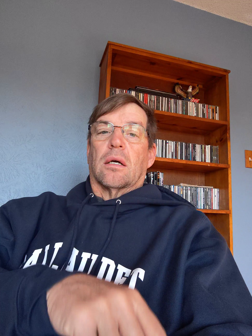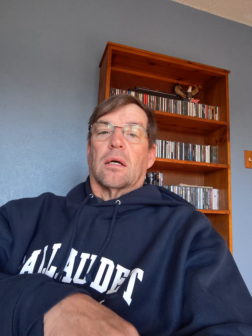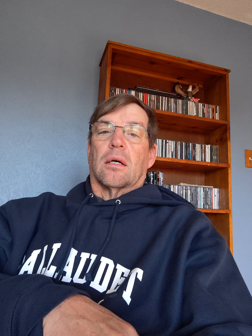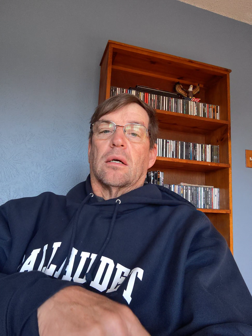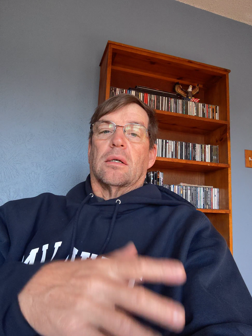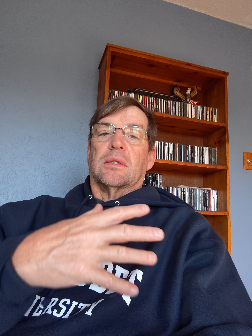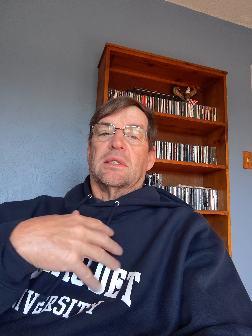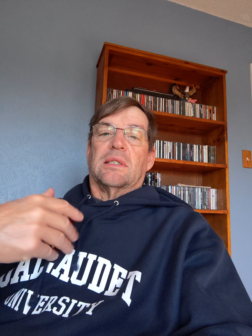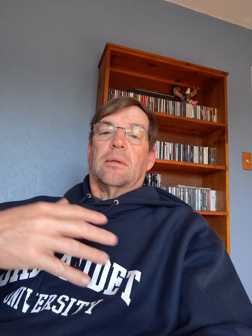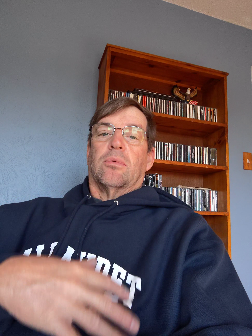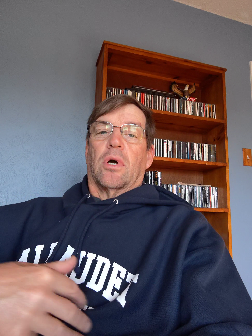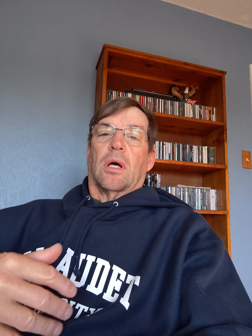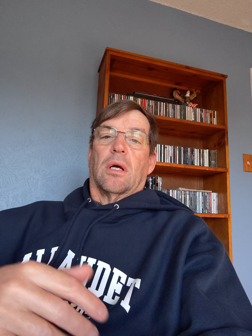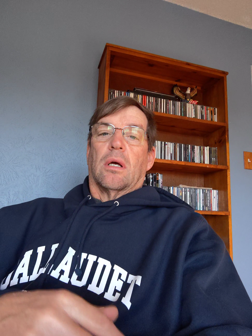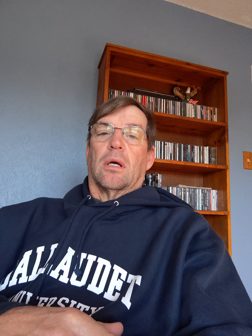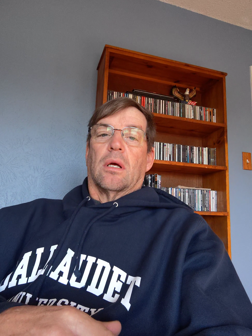zebra